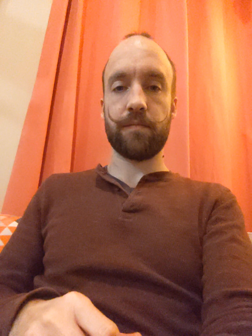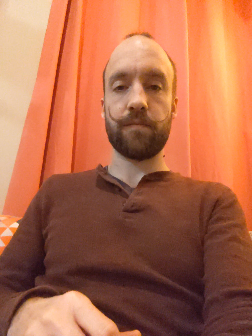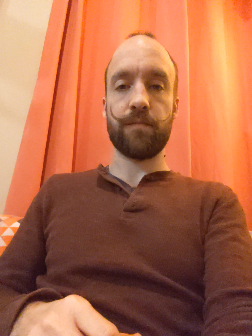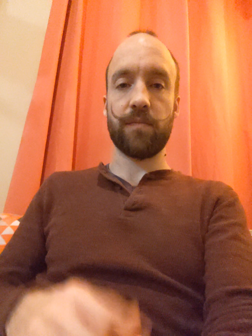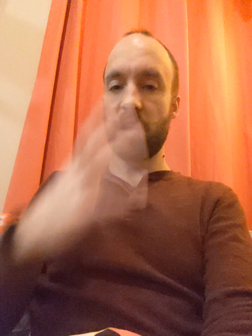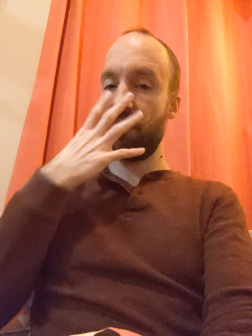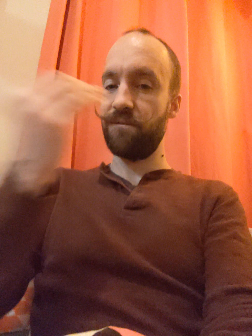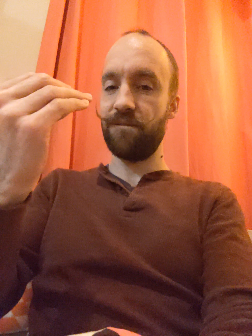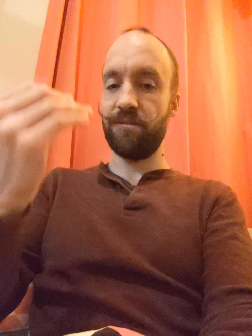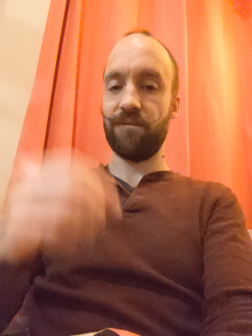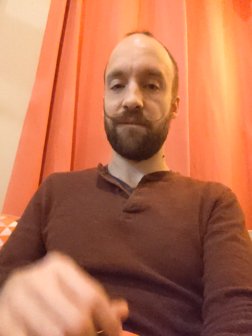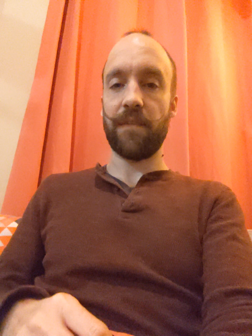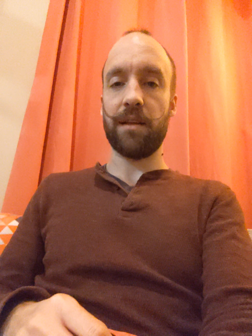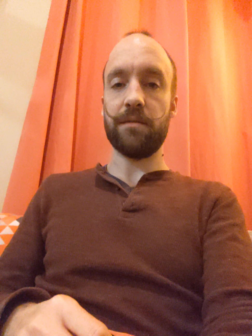wolf